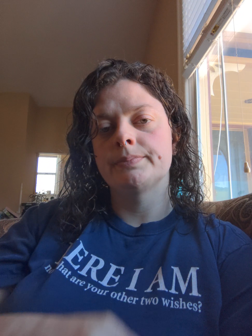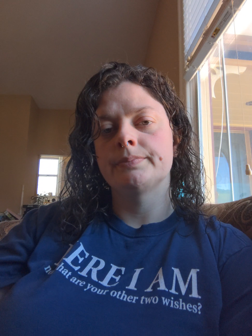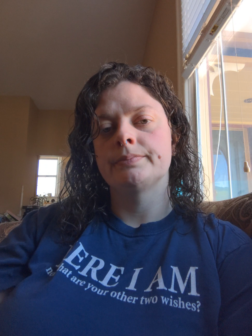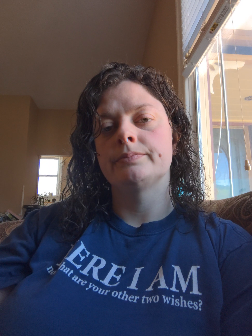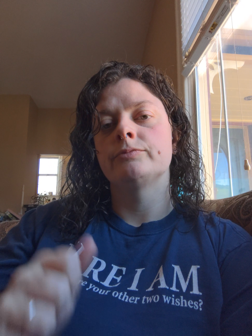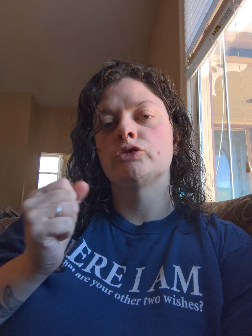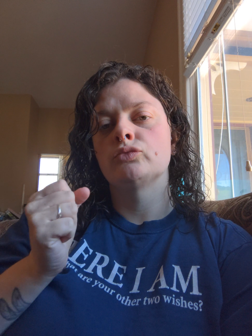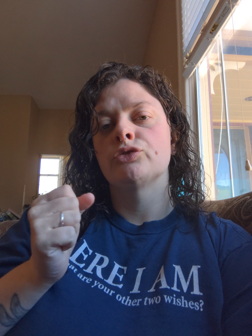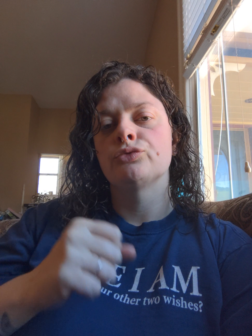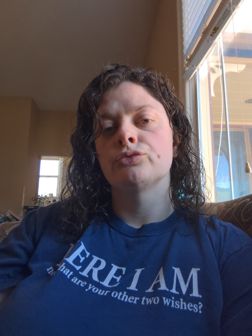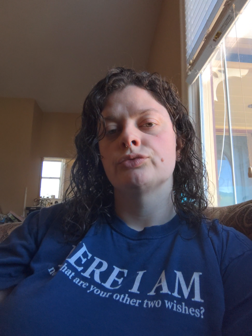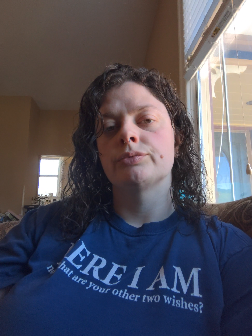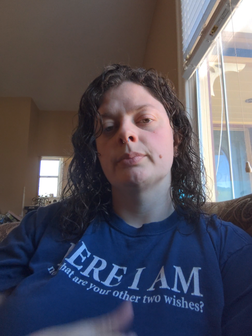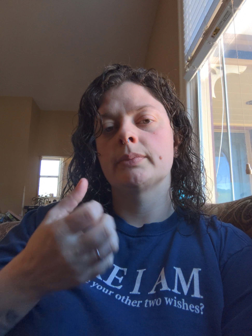refrigerator